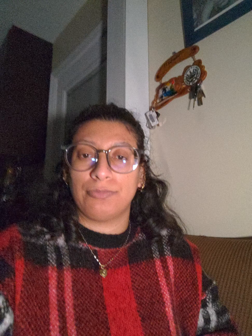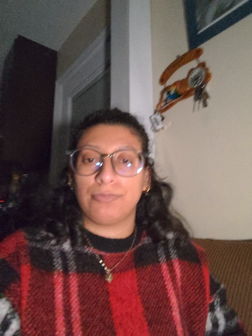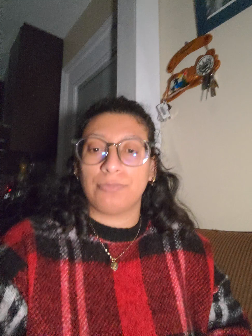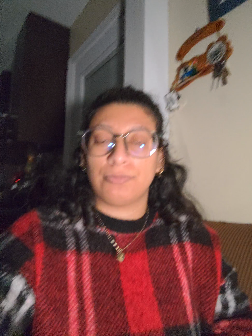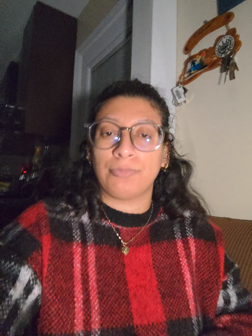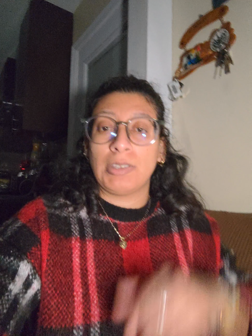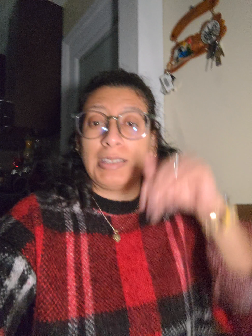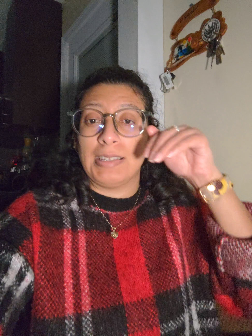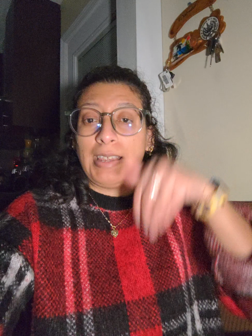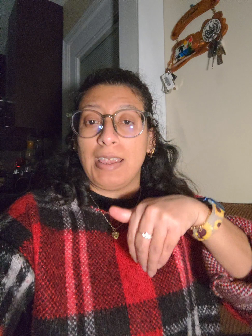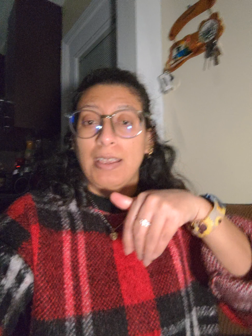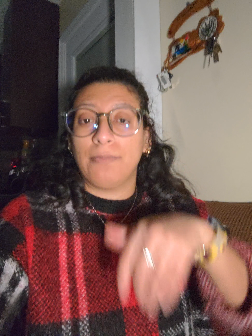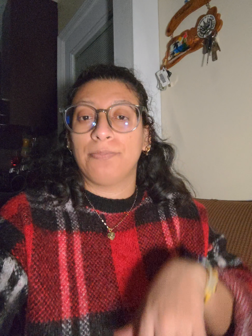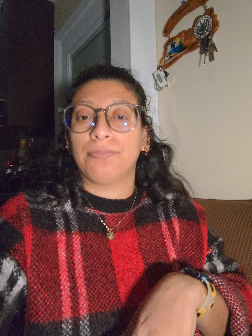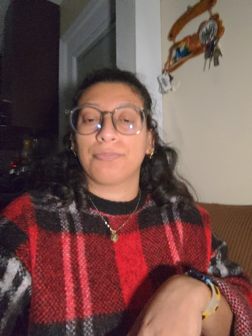night